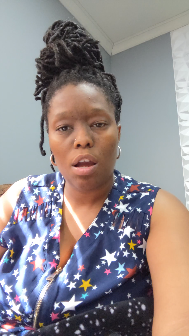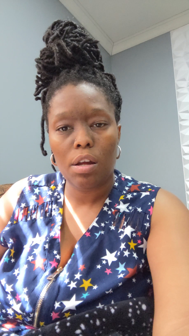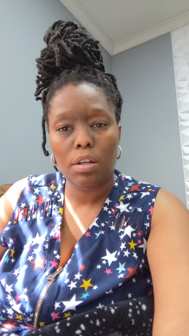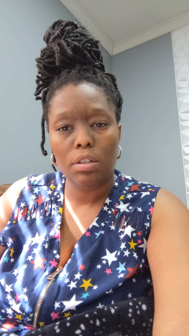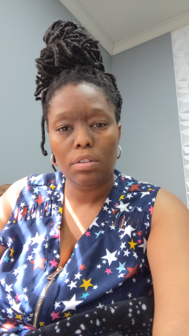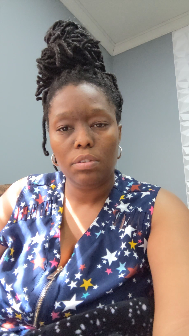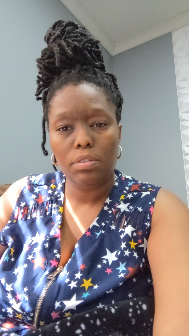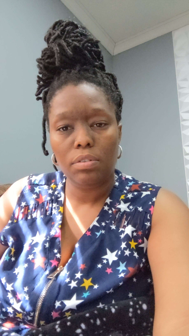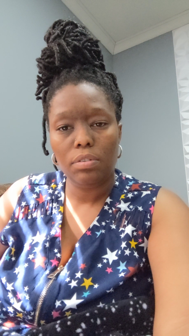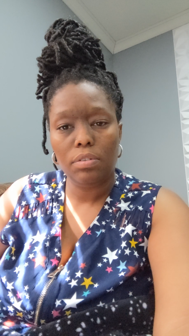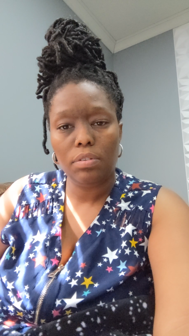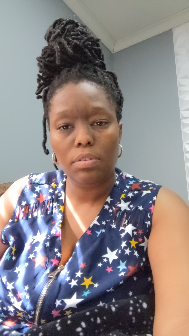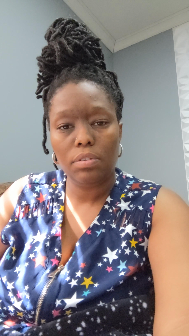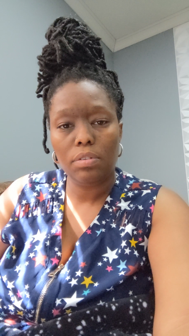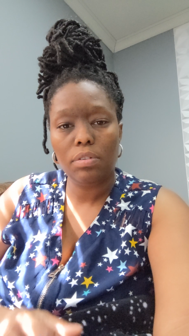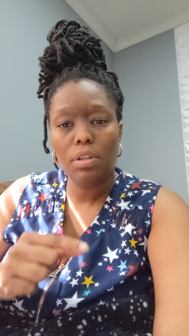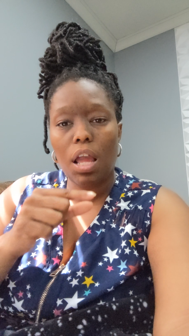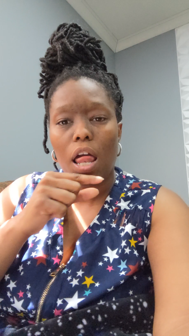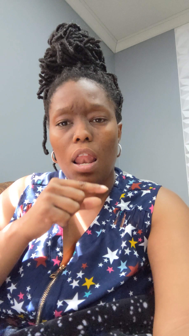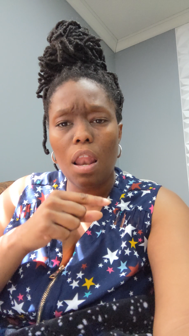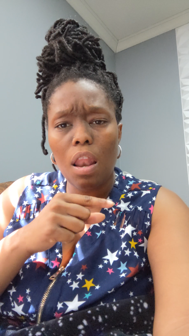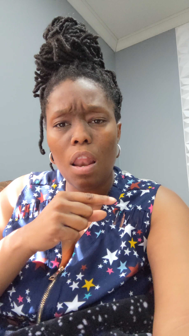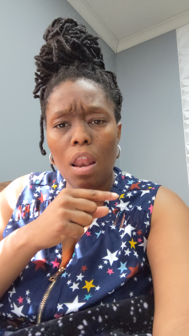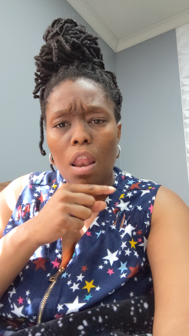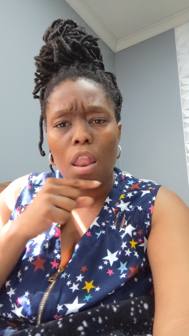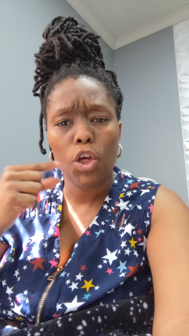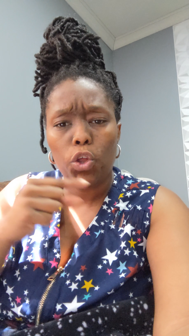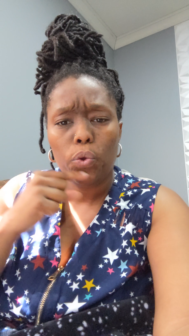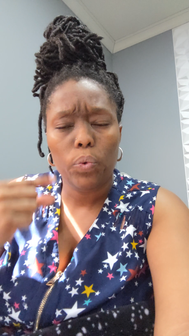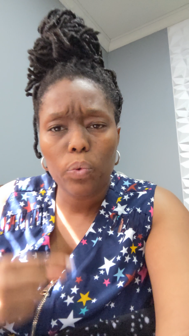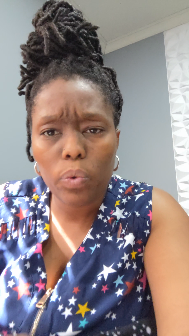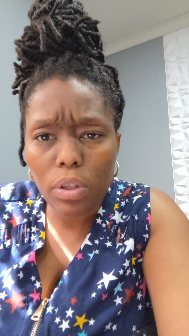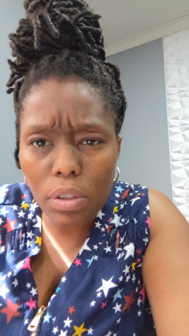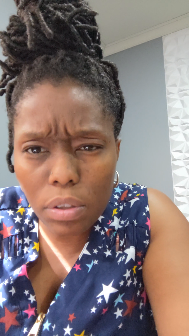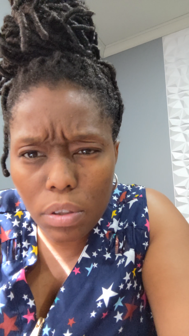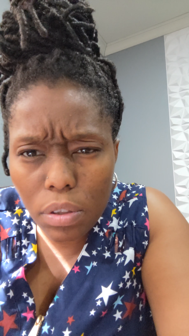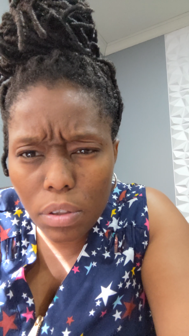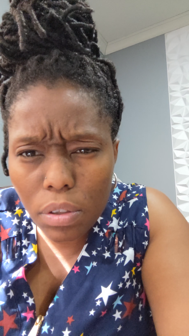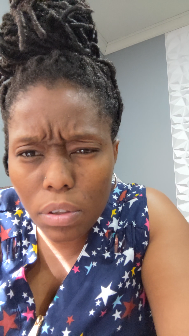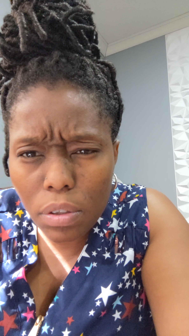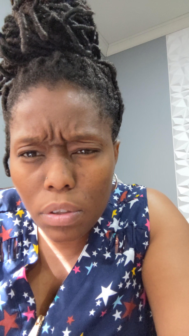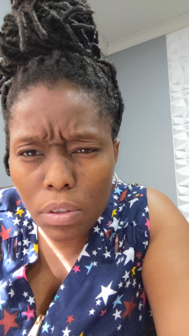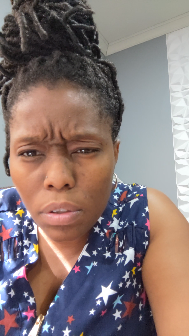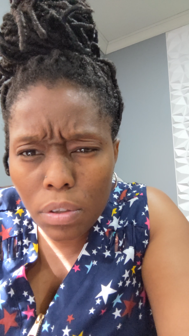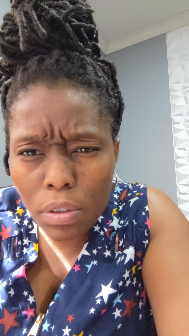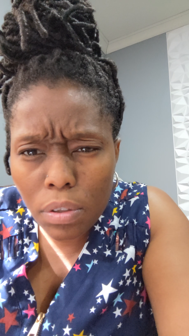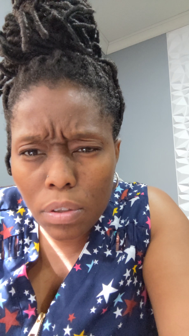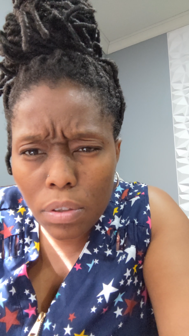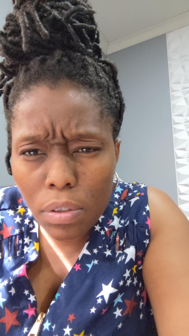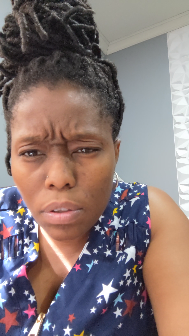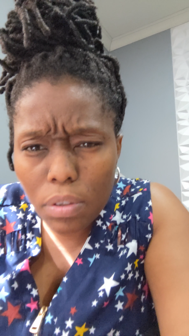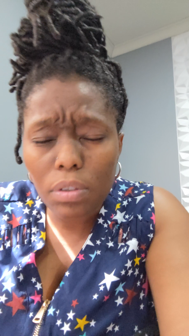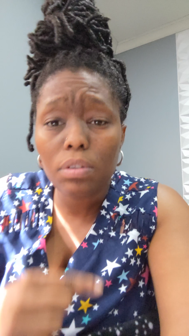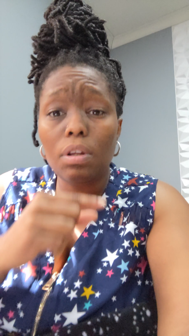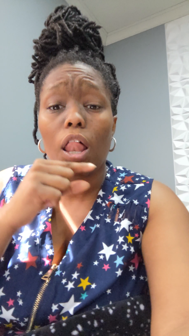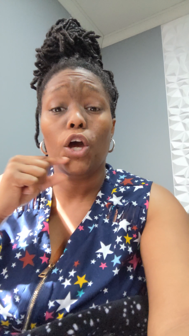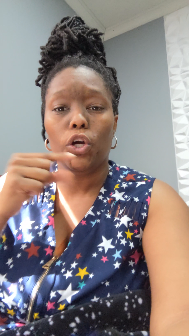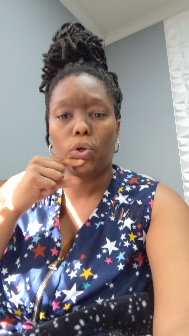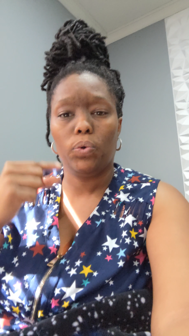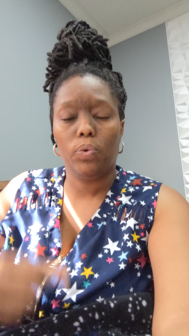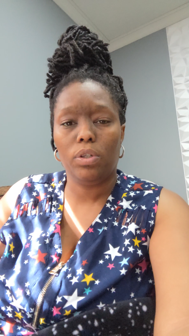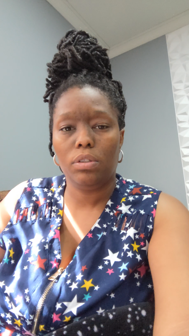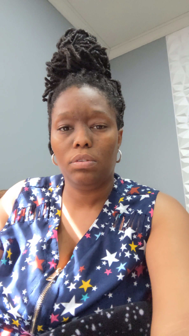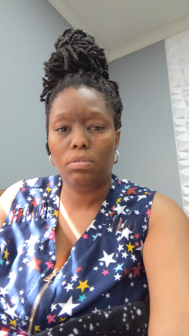glue